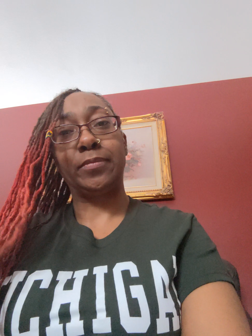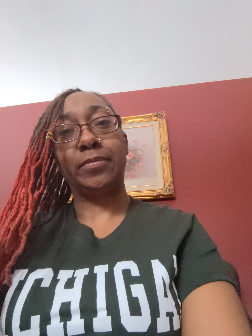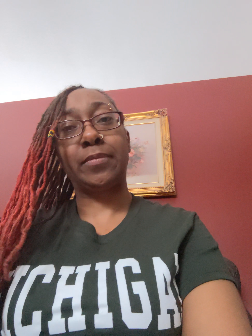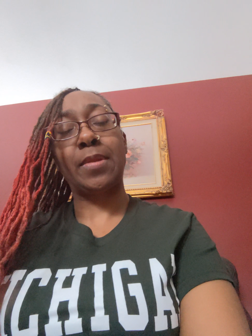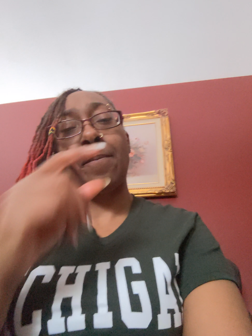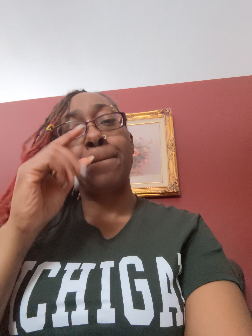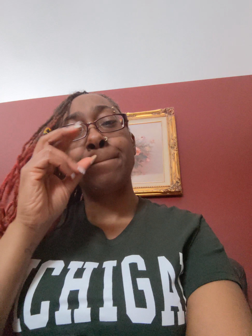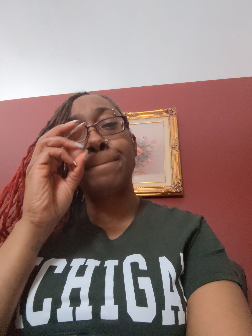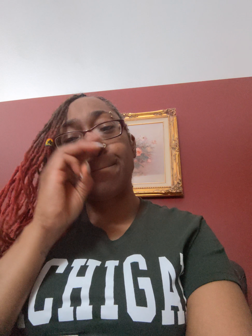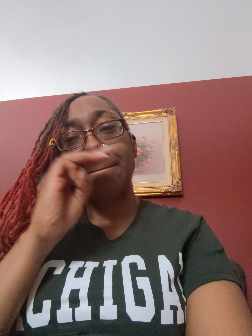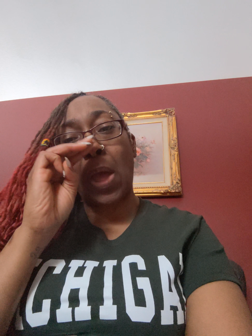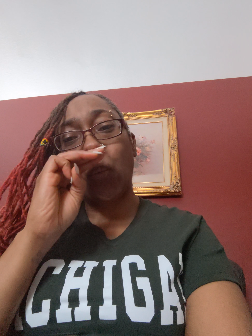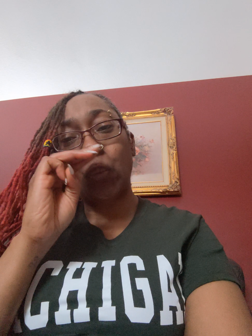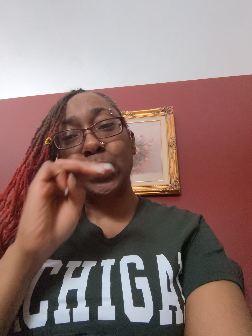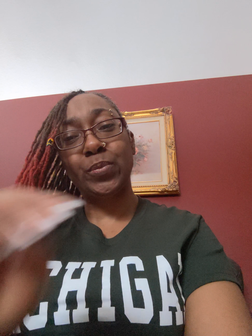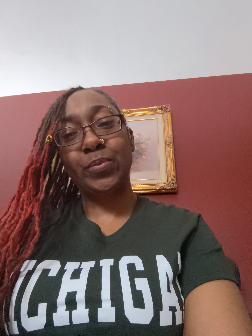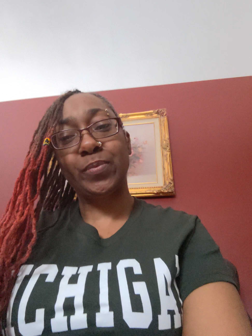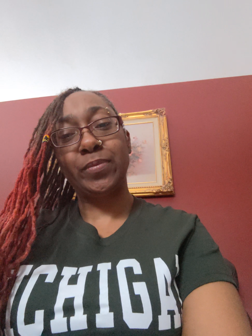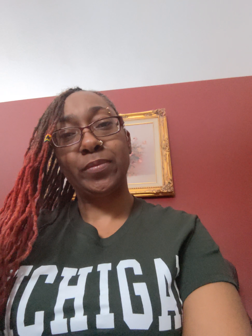mouse